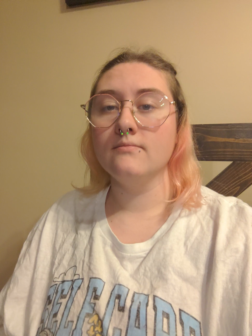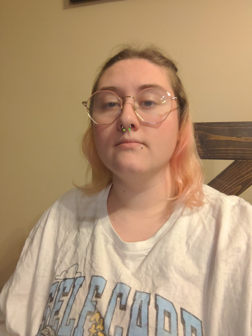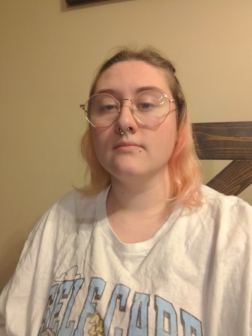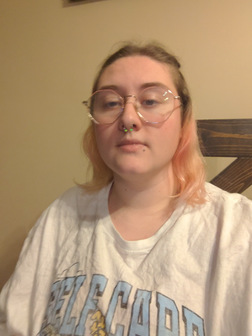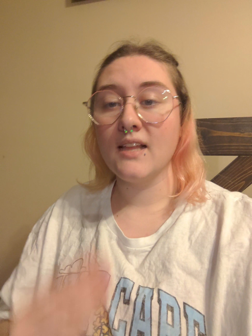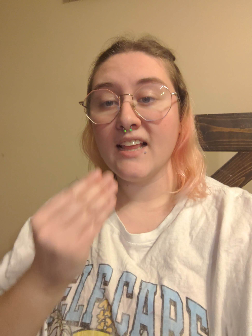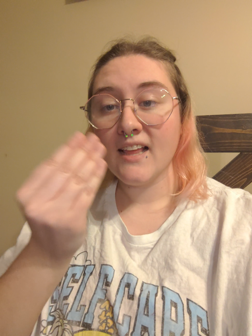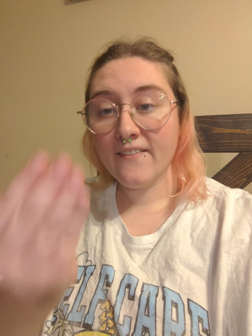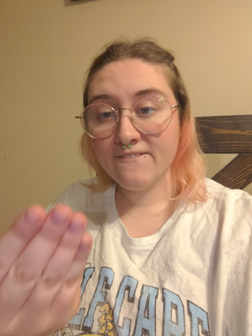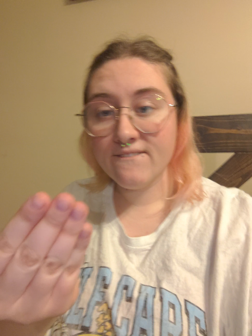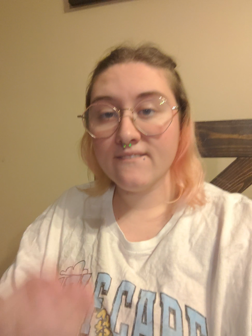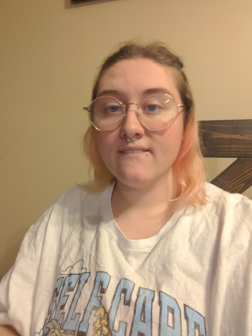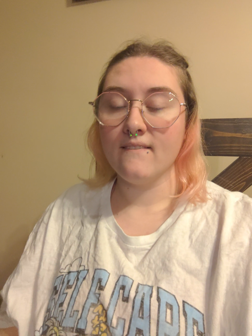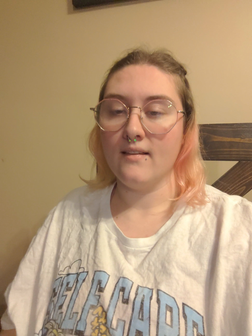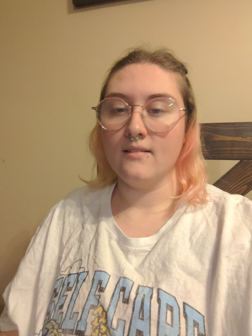give